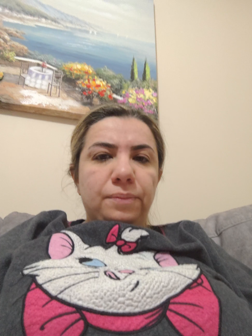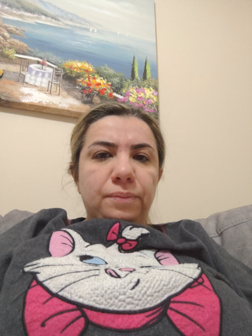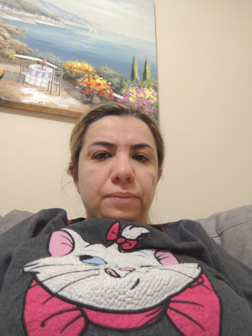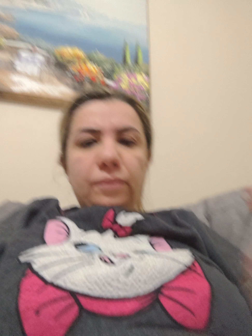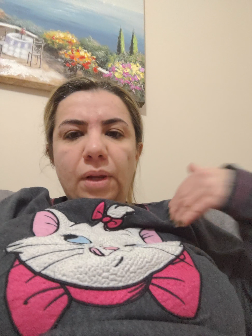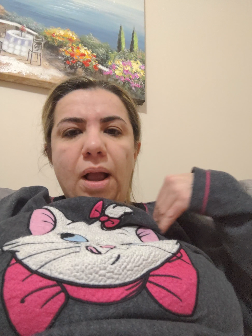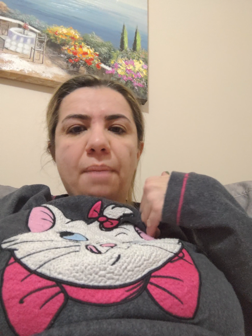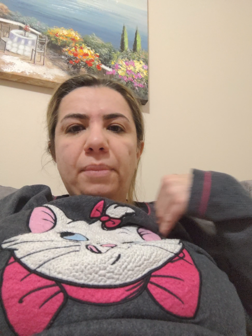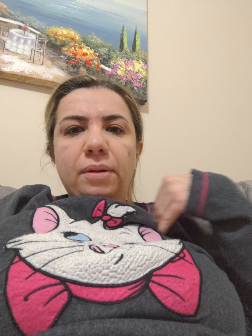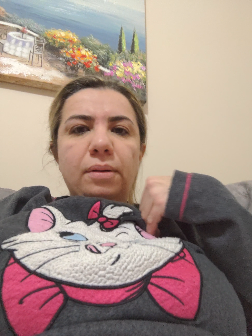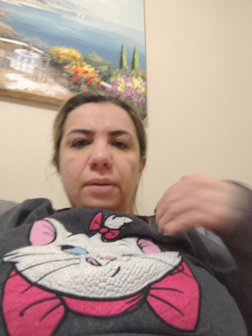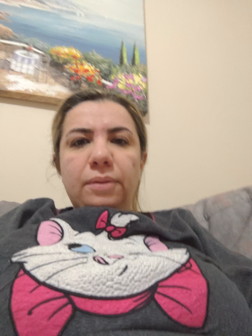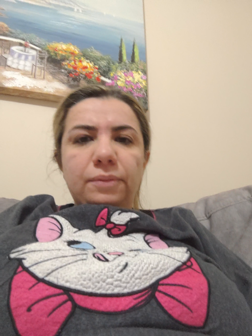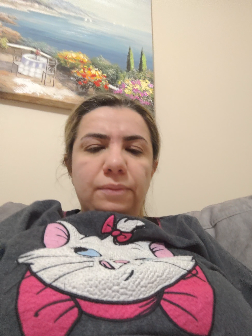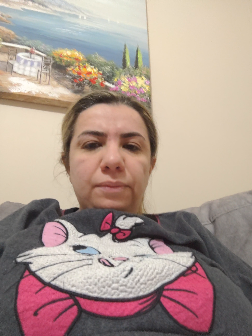animal